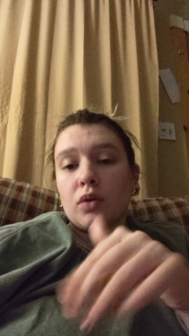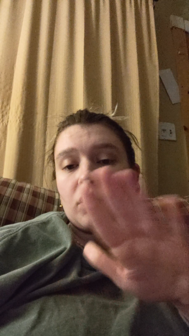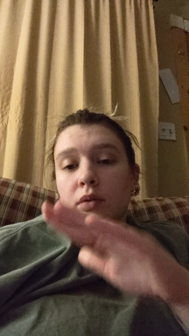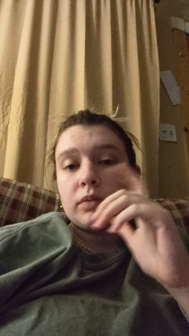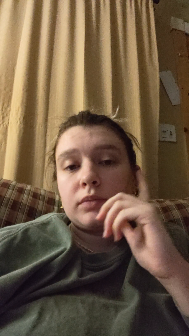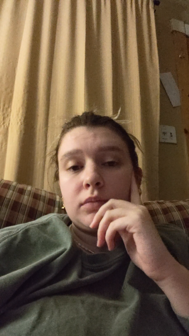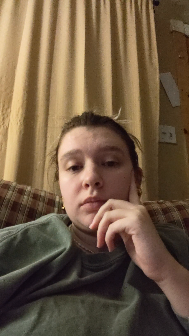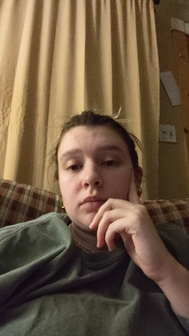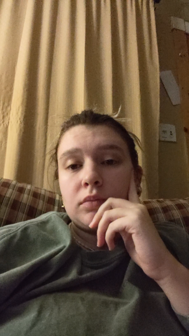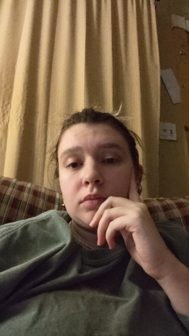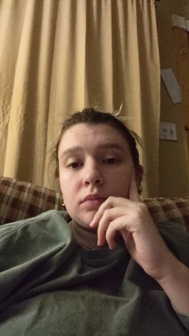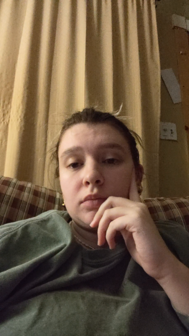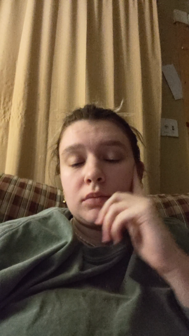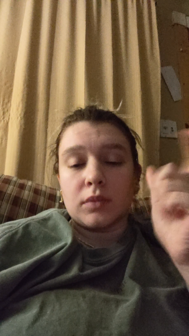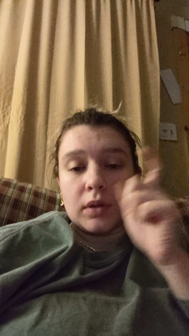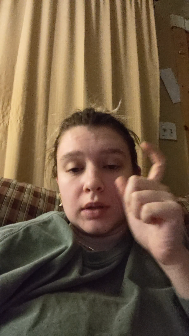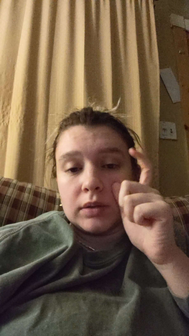glasses